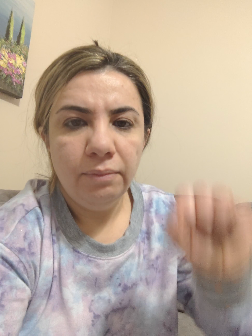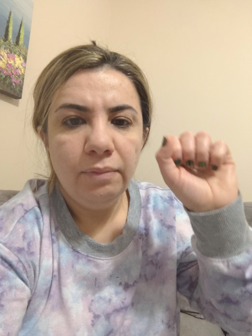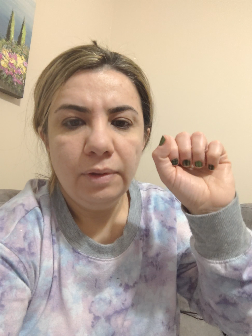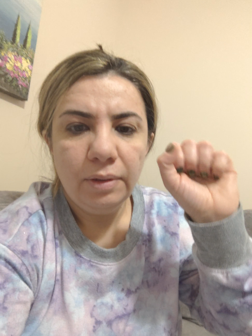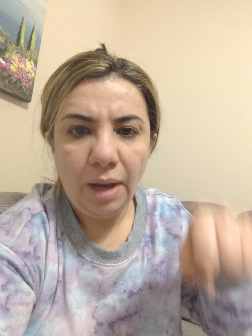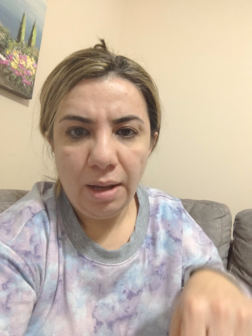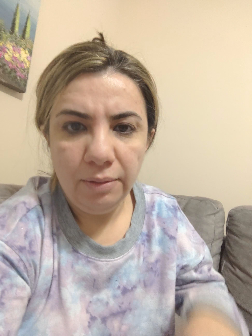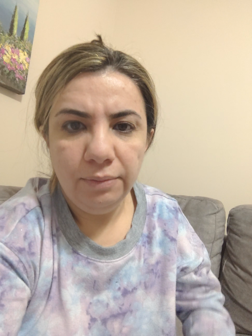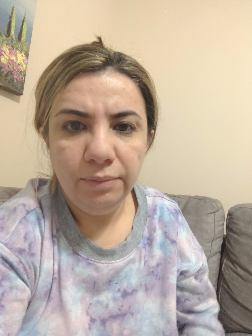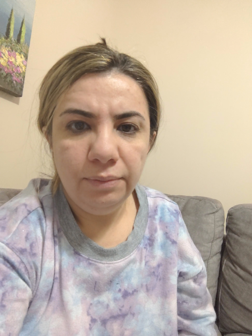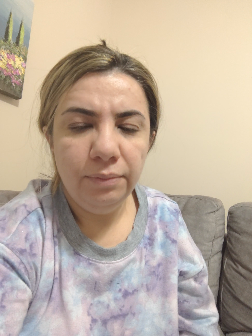can